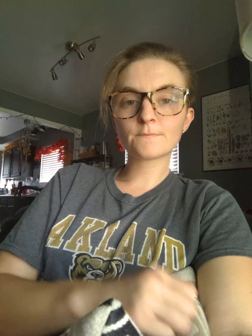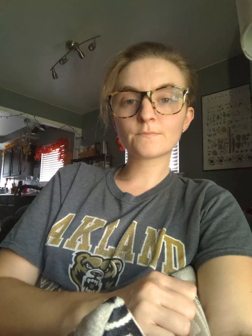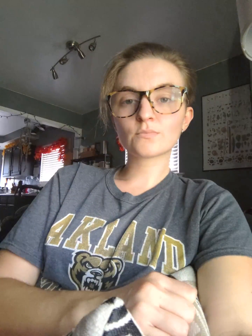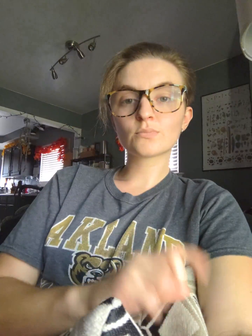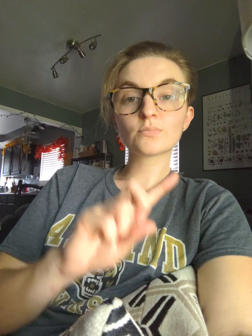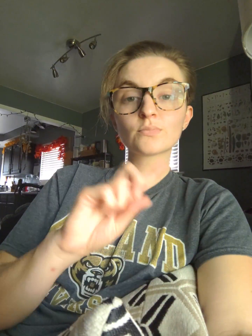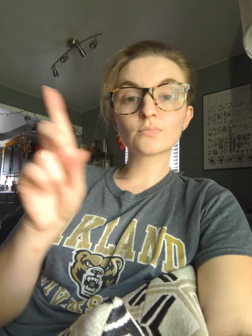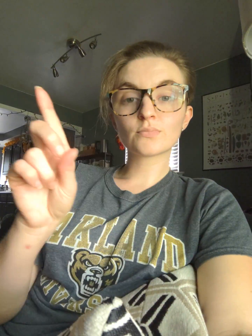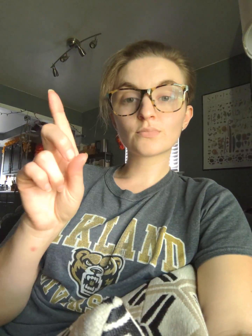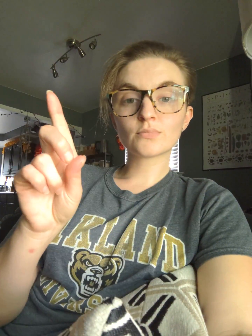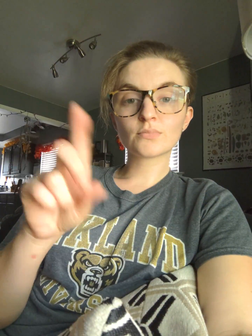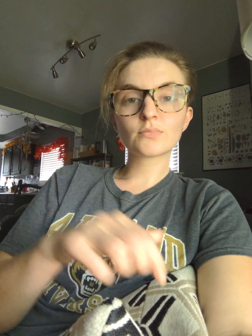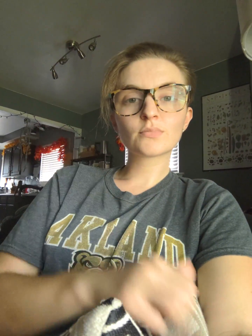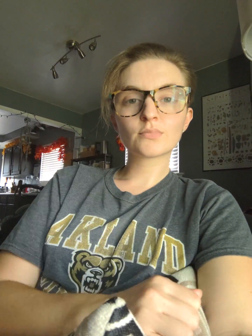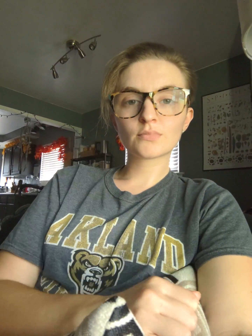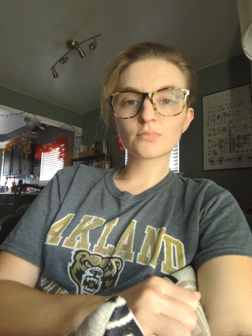but